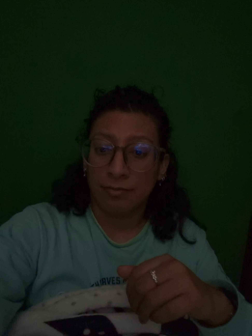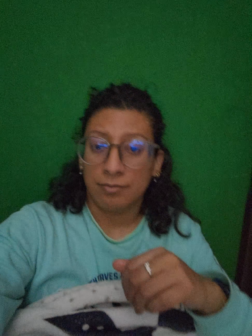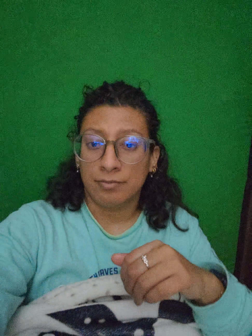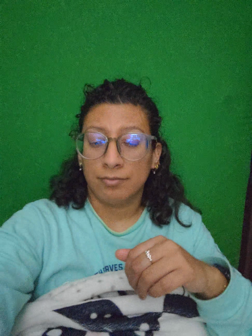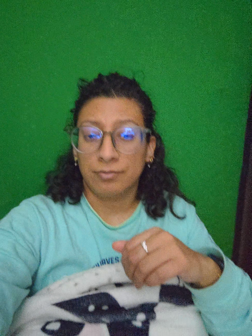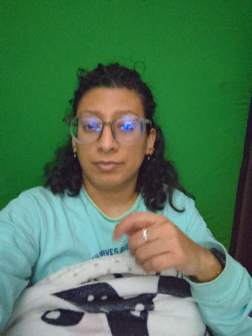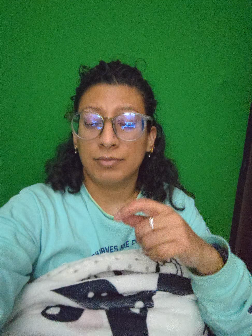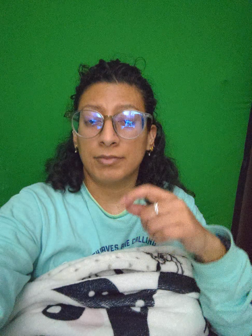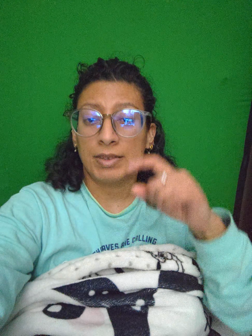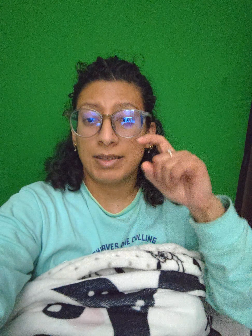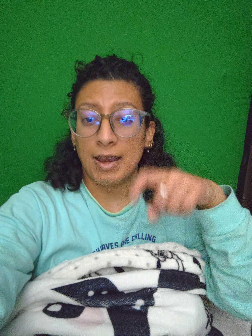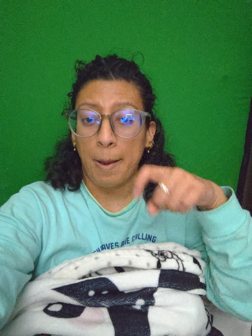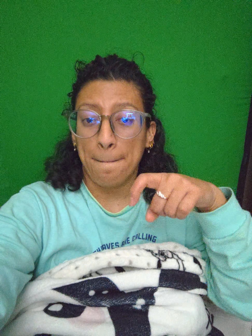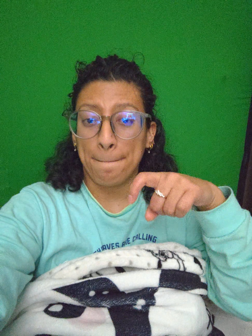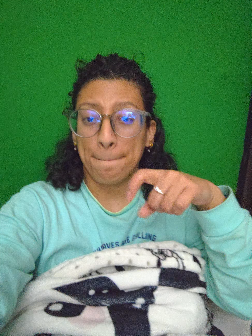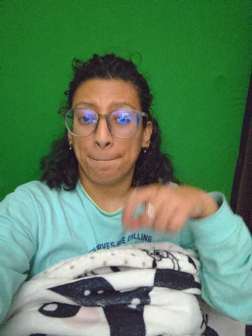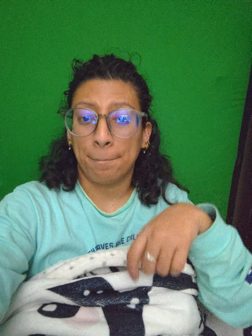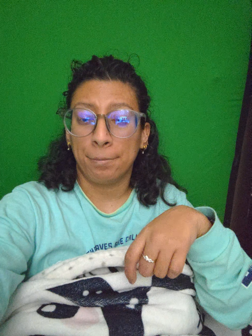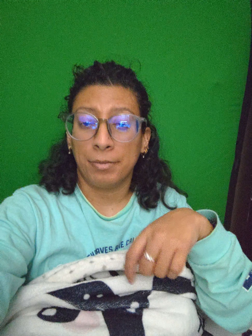time